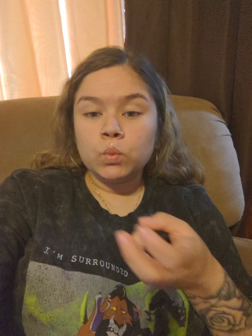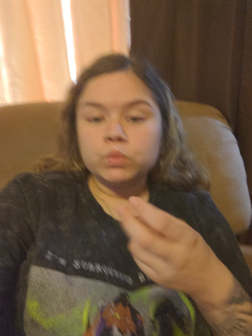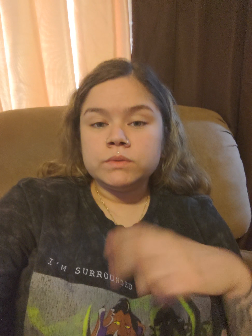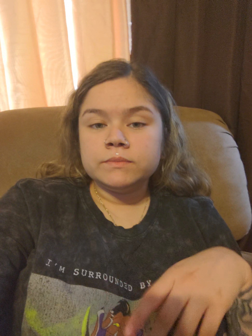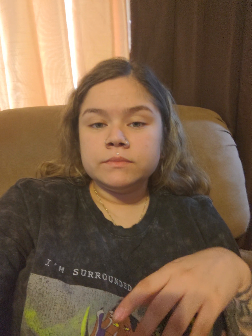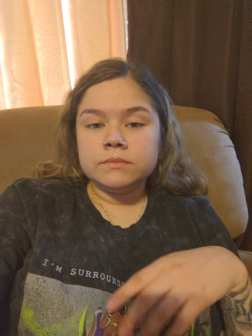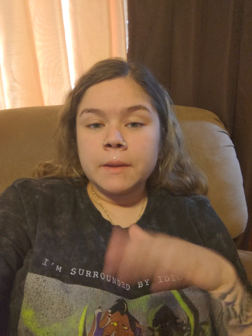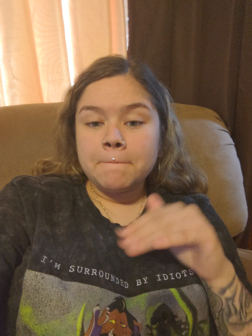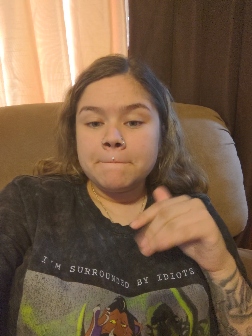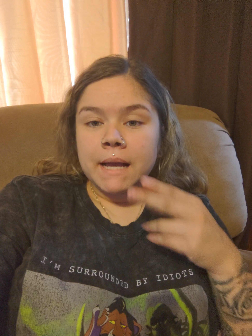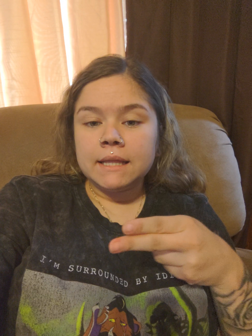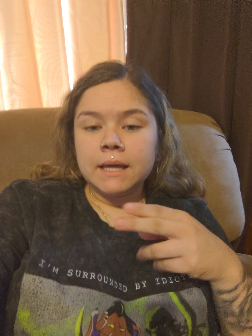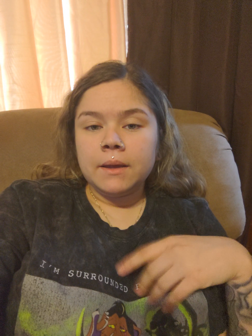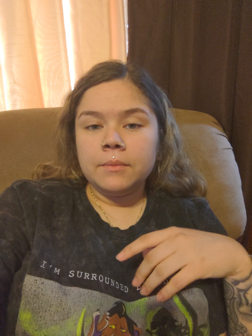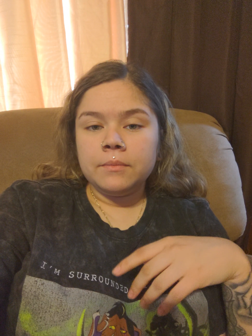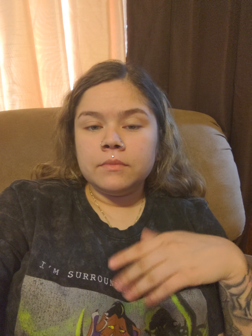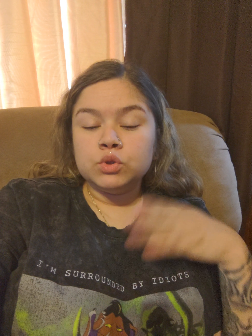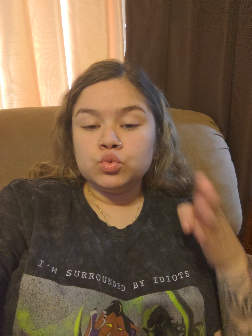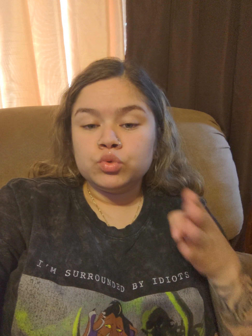pet's name